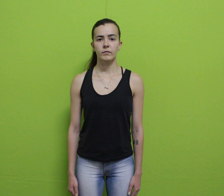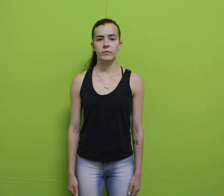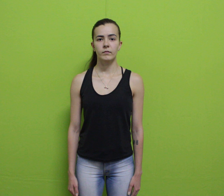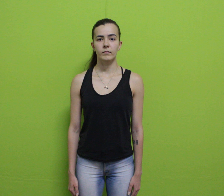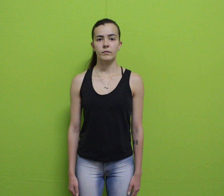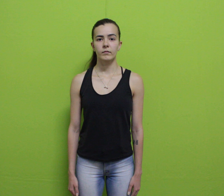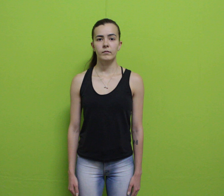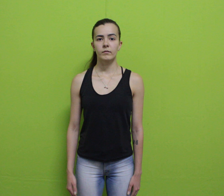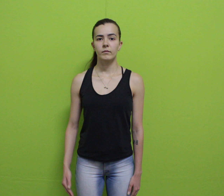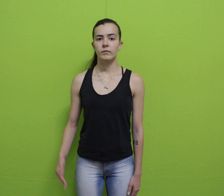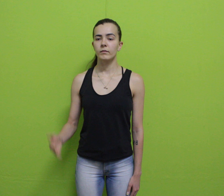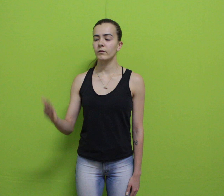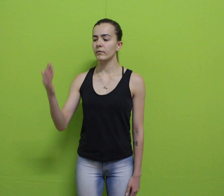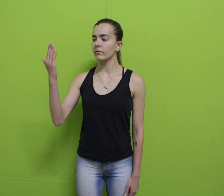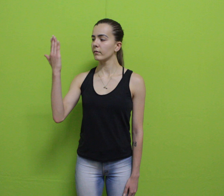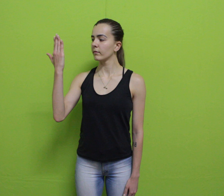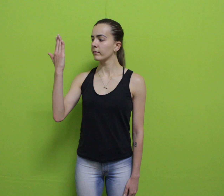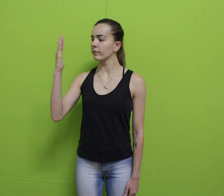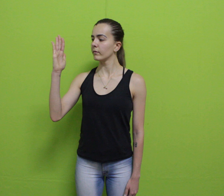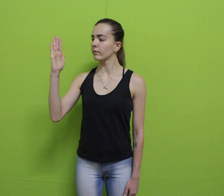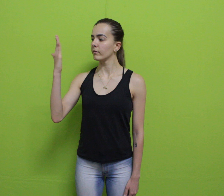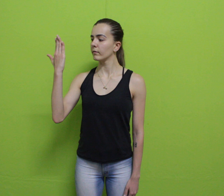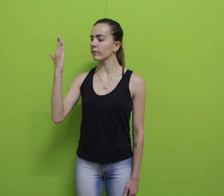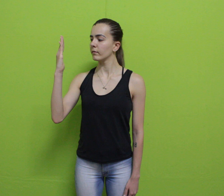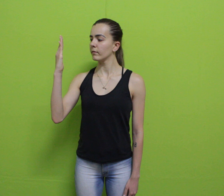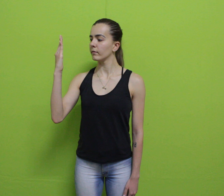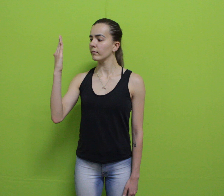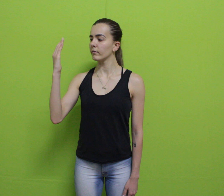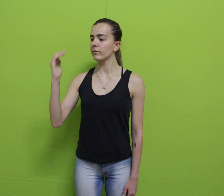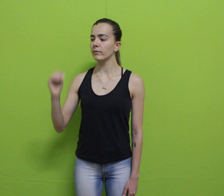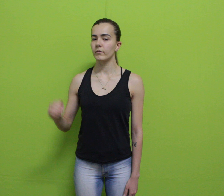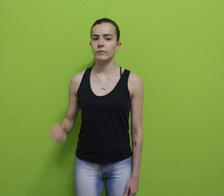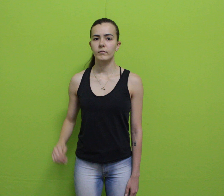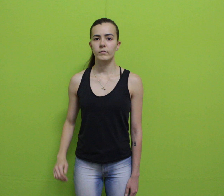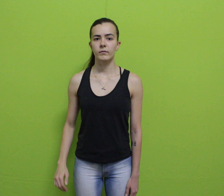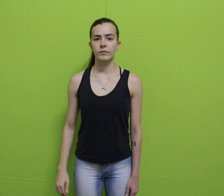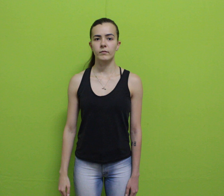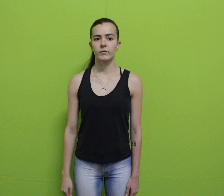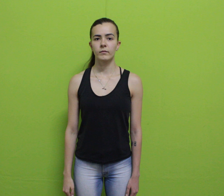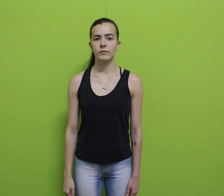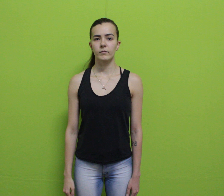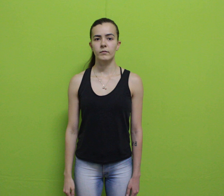espelho